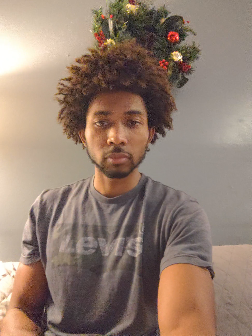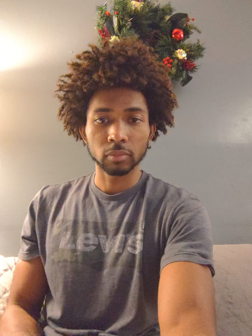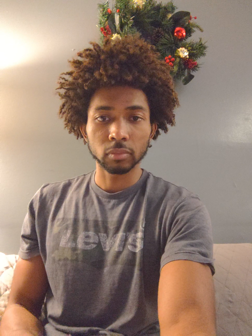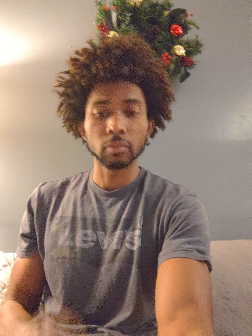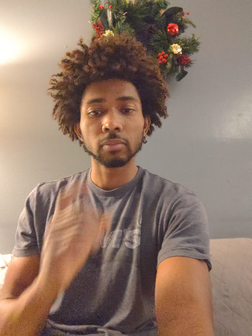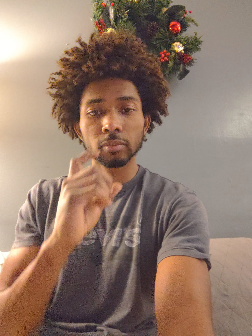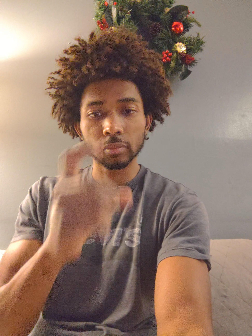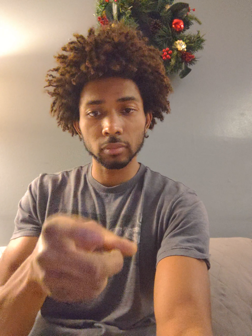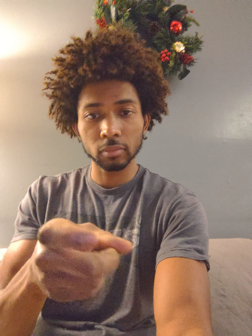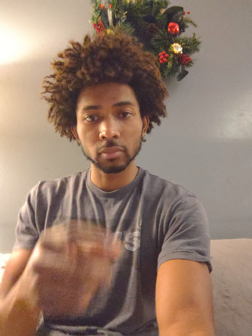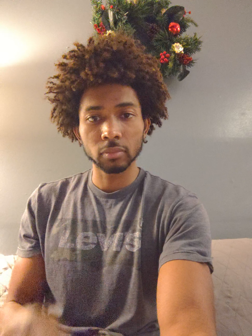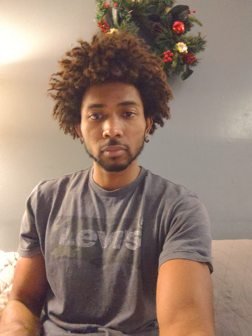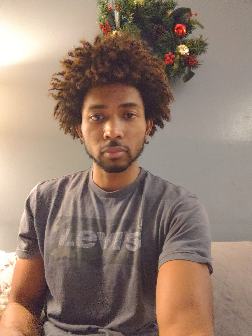gift